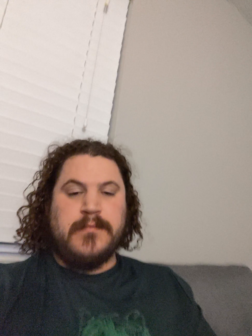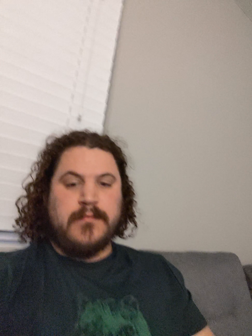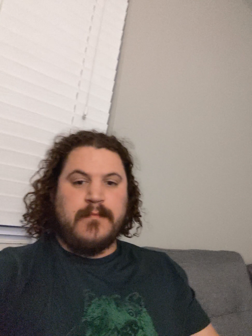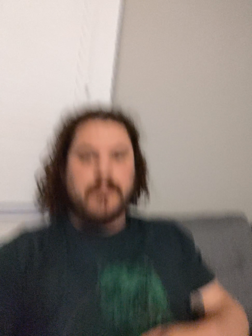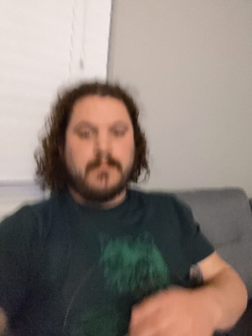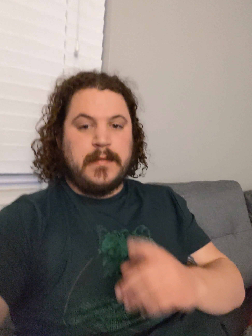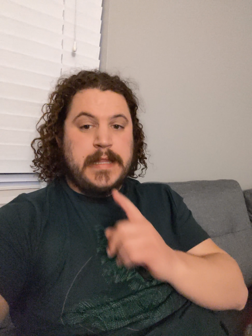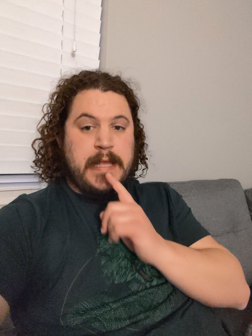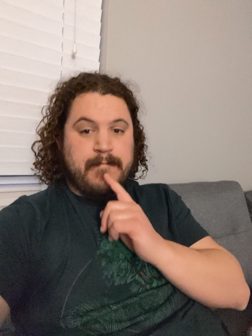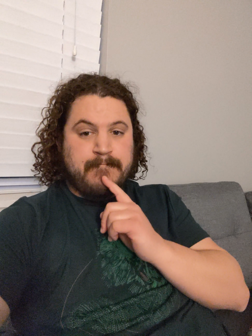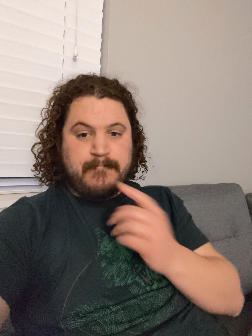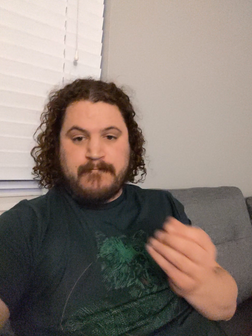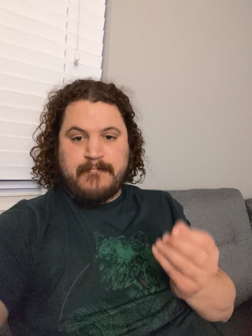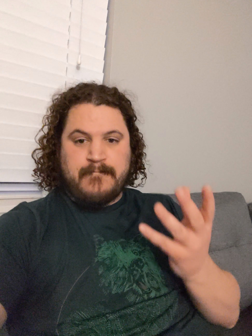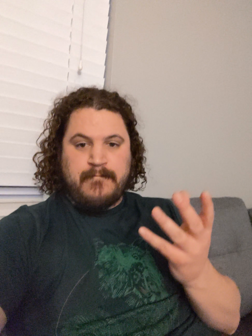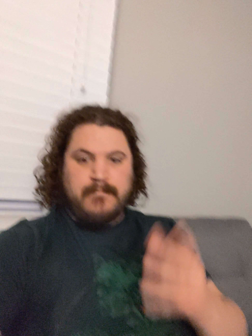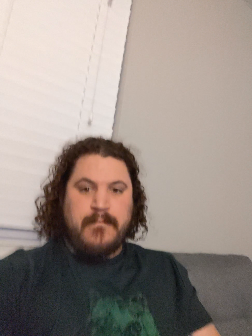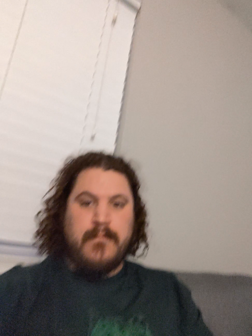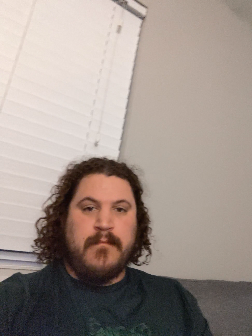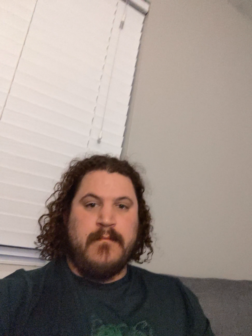lamp